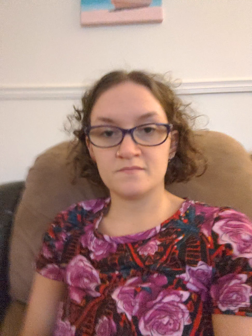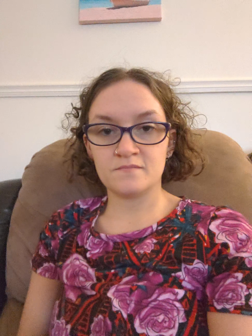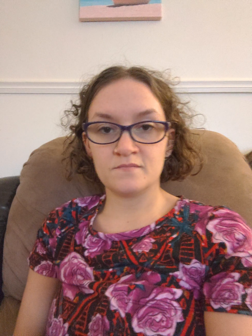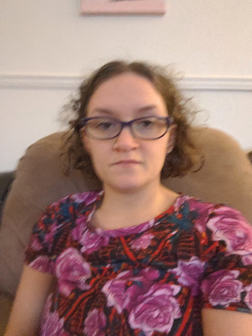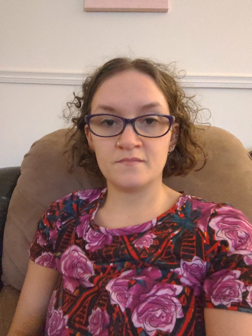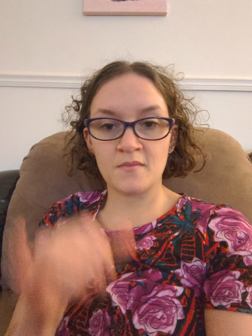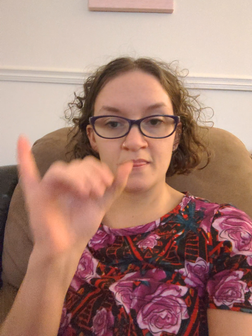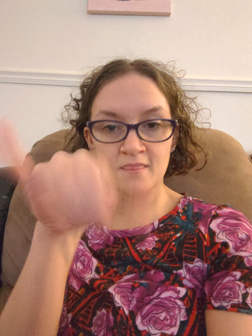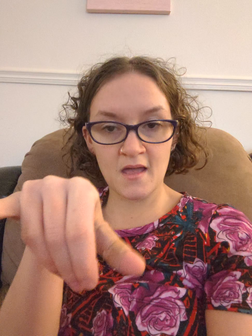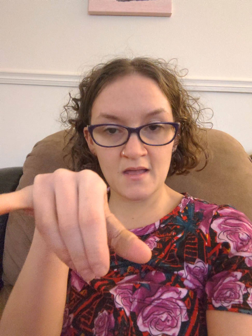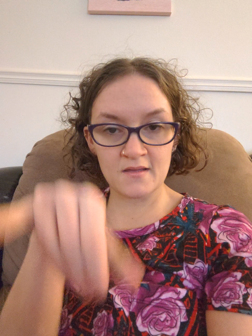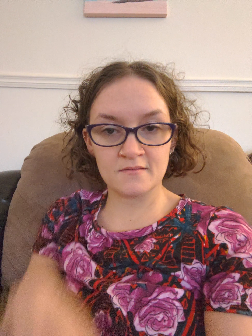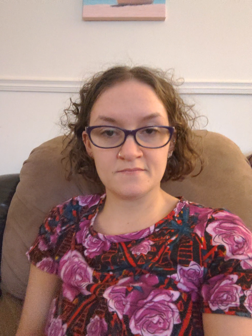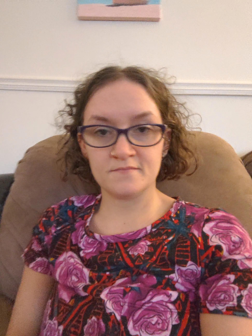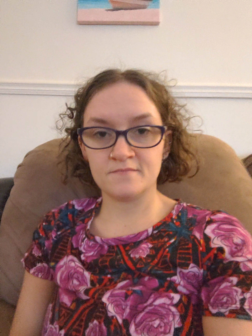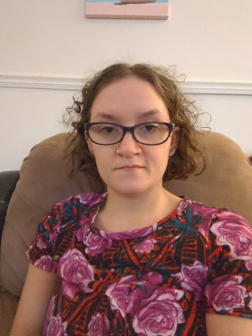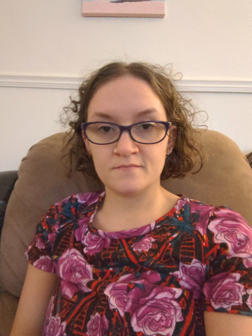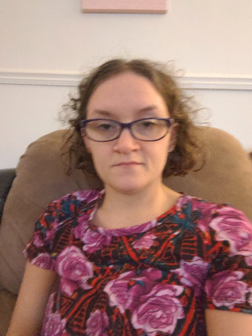that